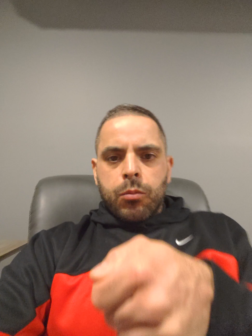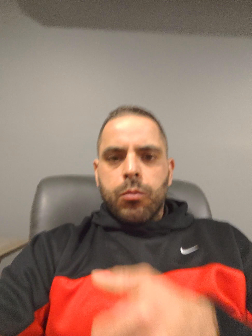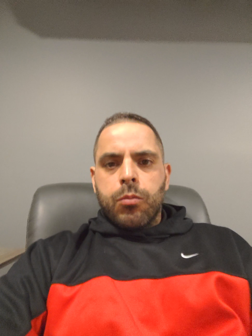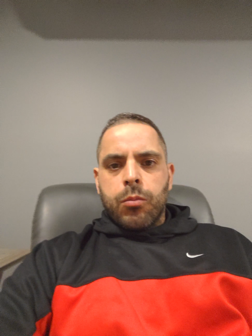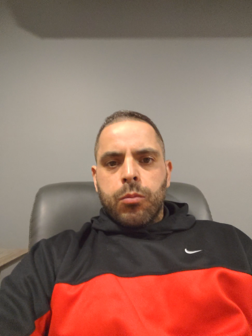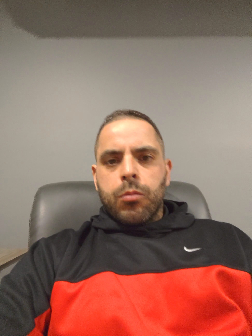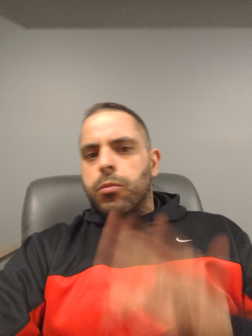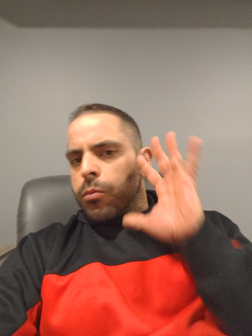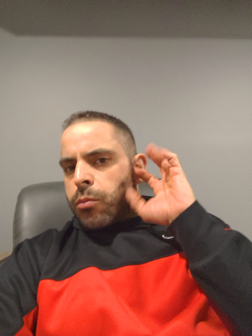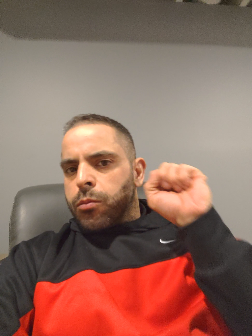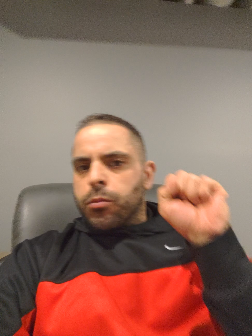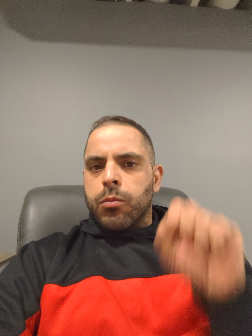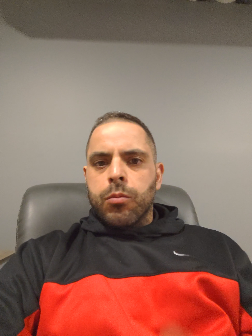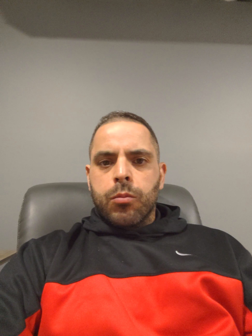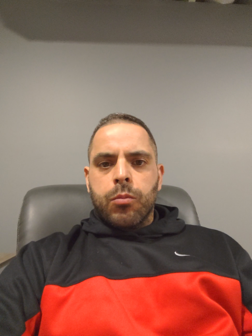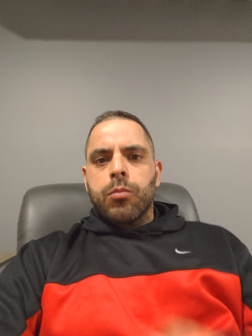loud